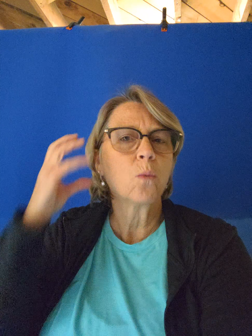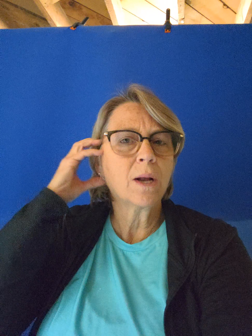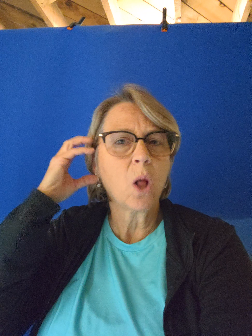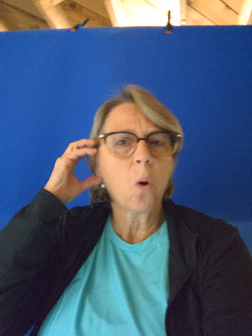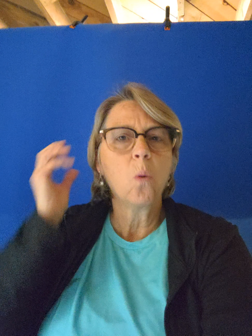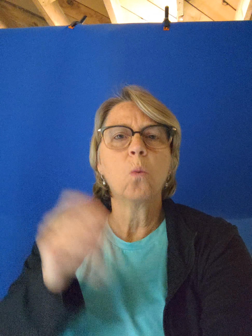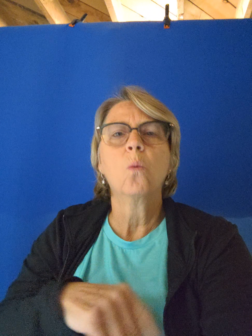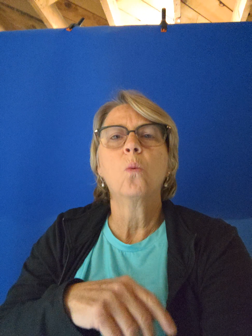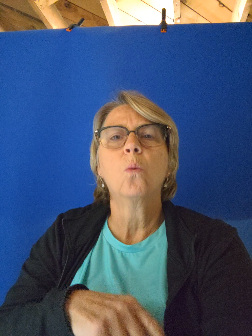radio